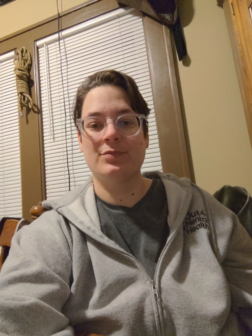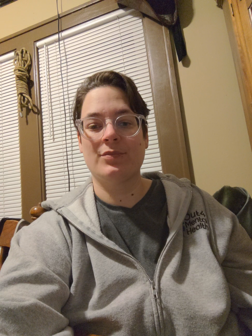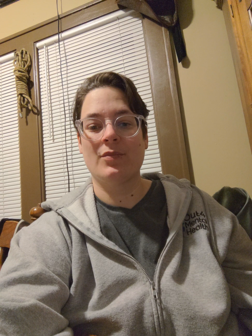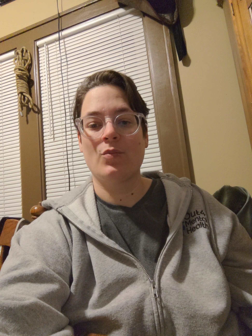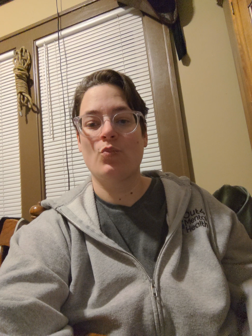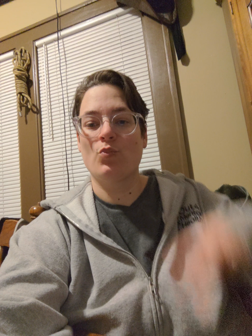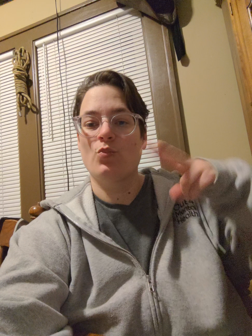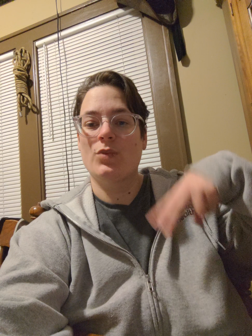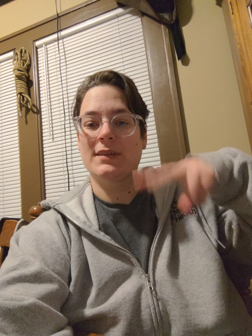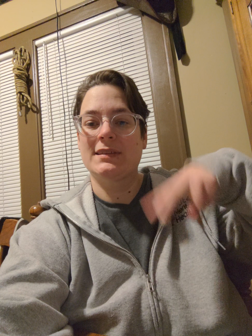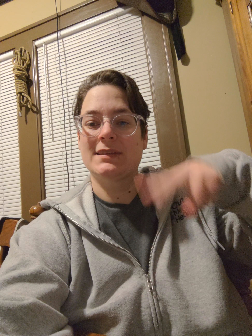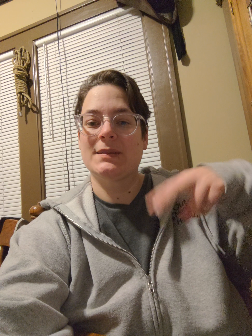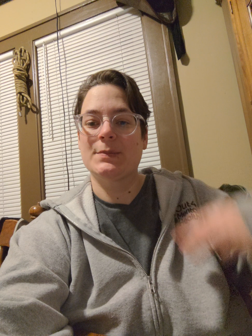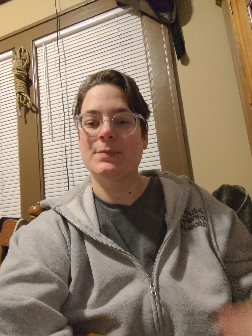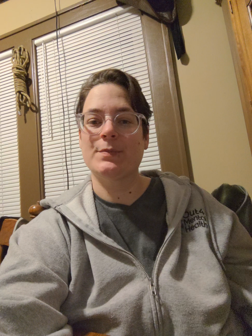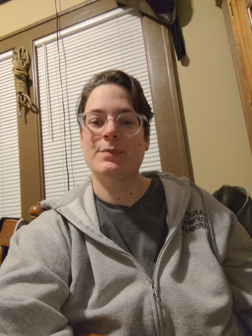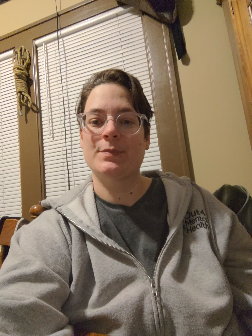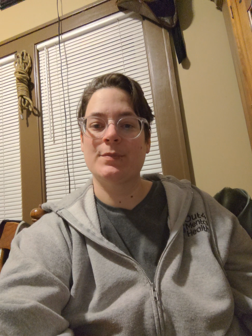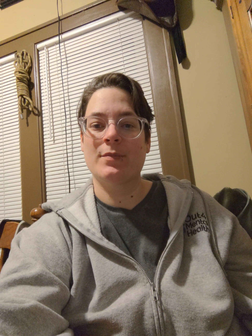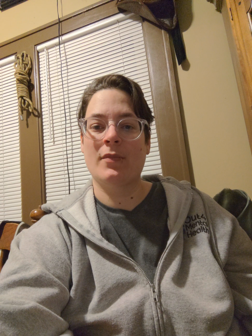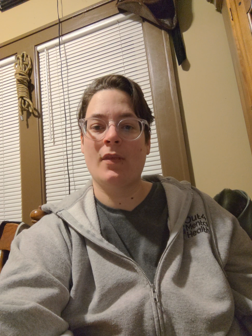read